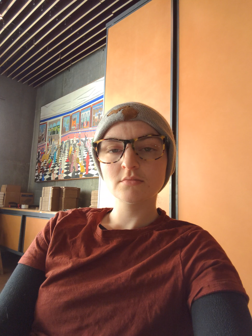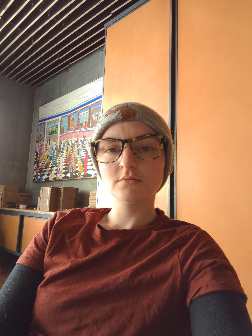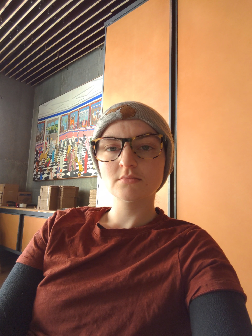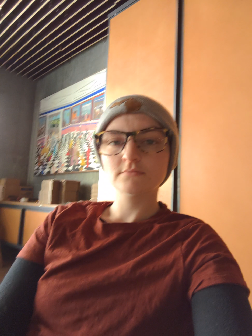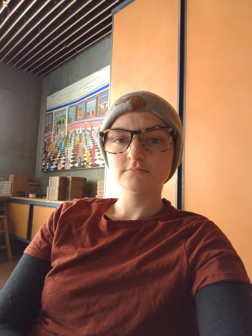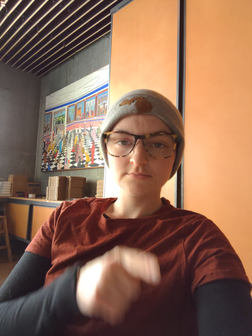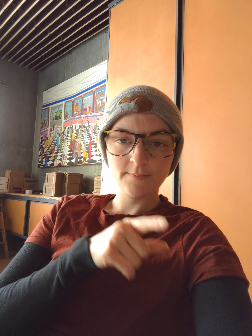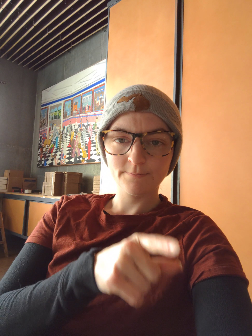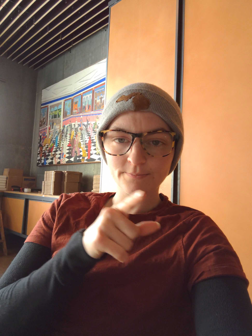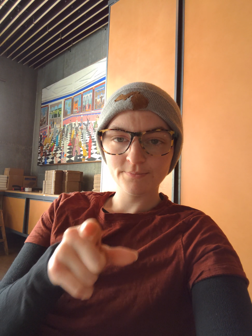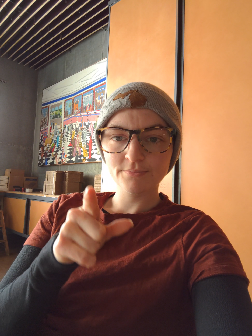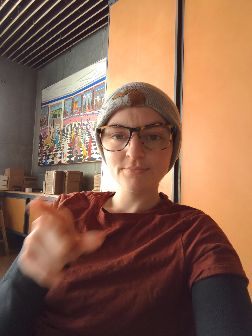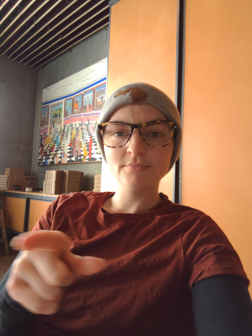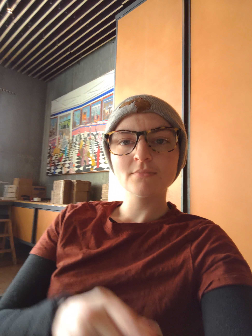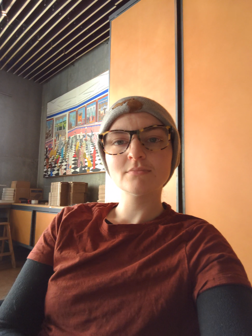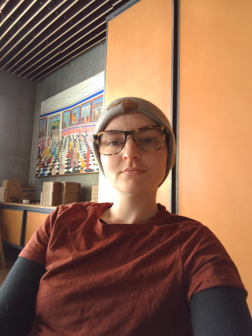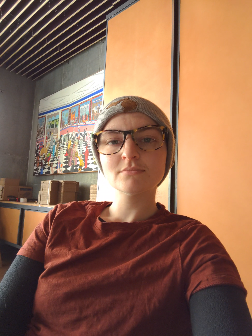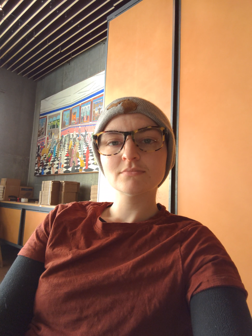he/she/it